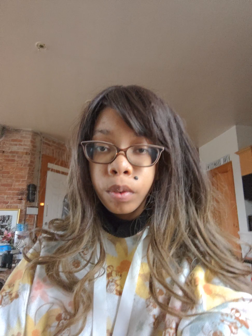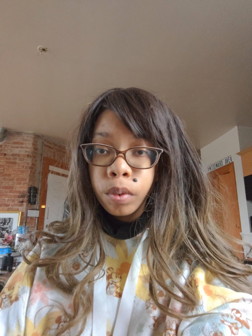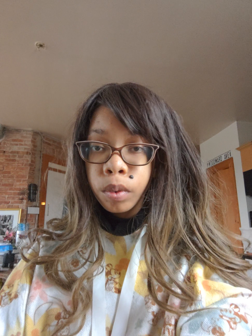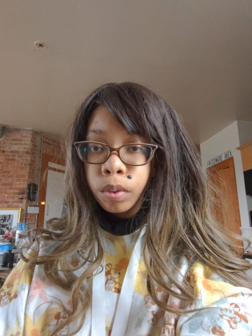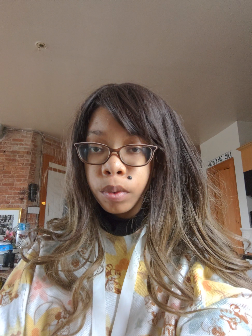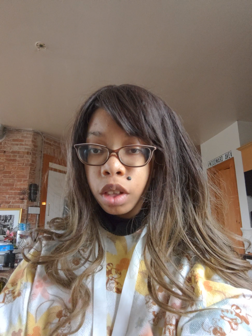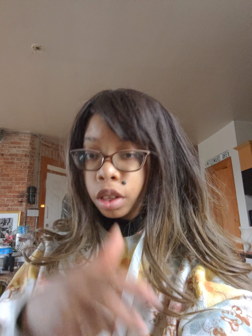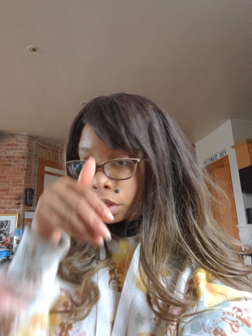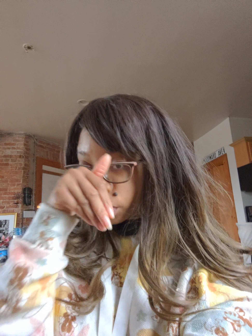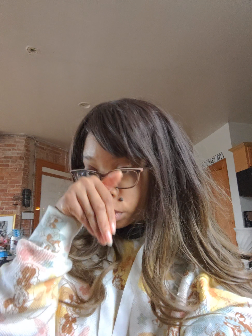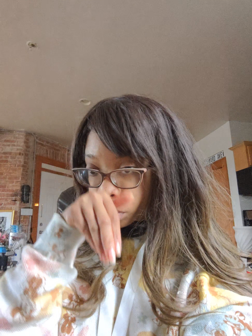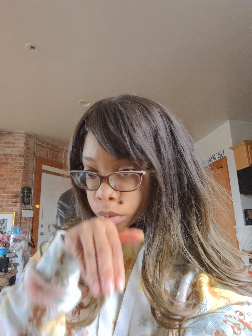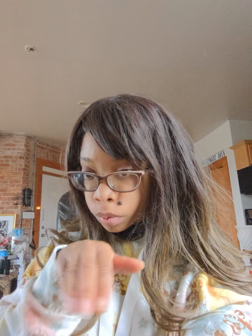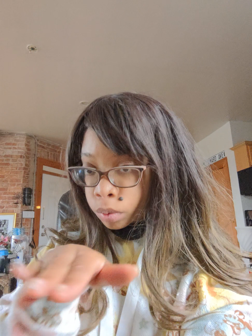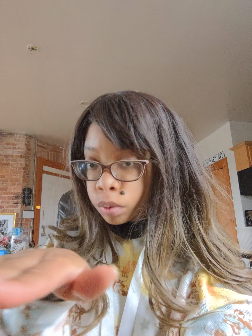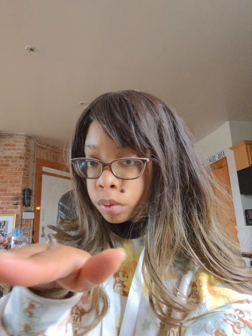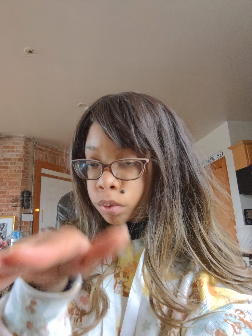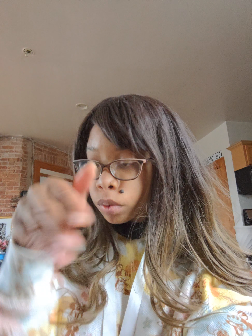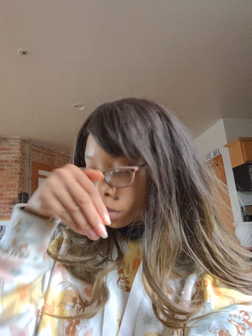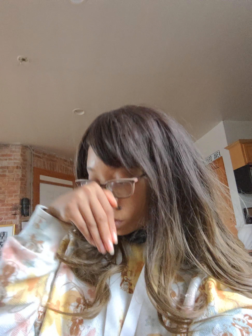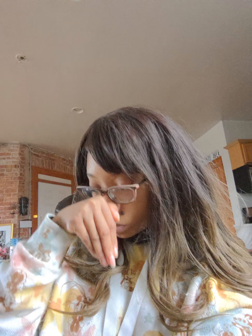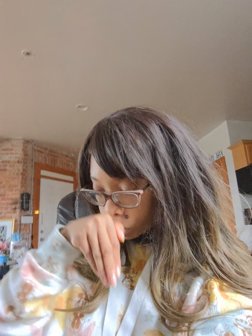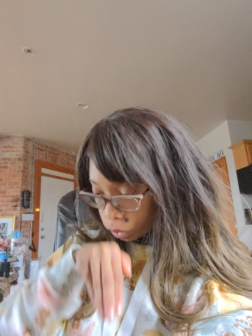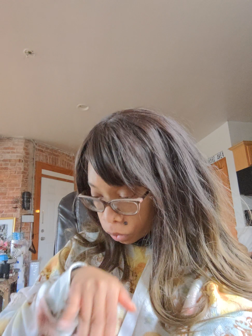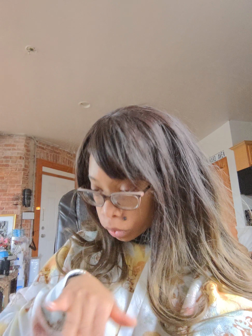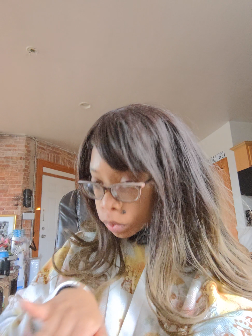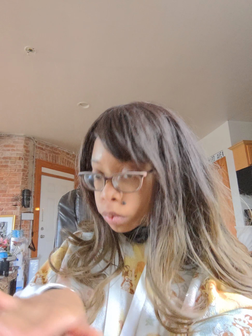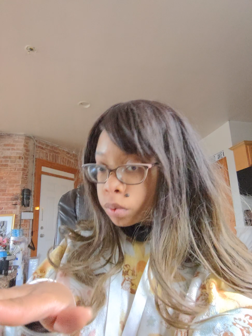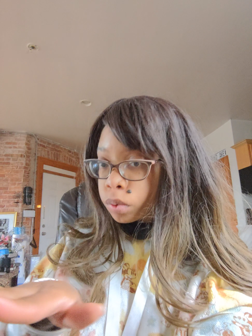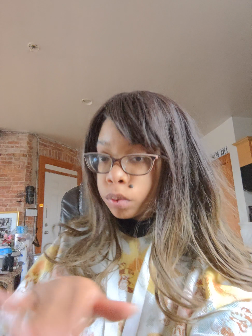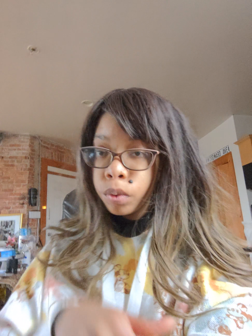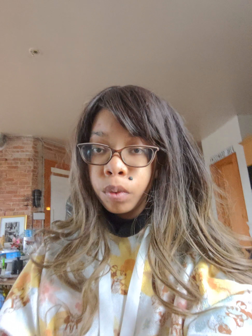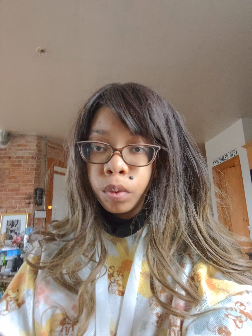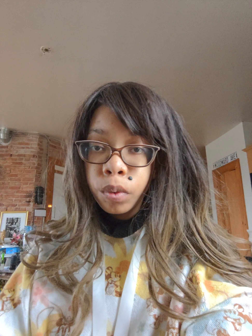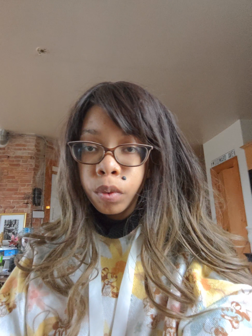elephant